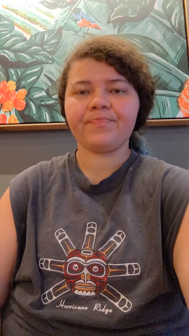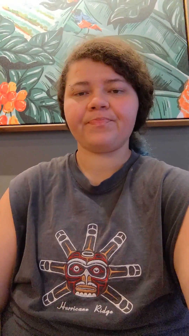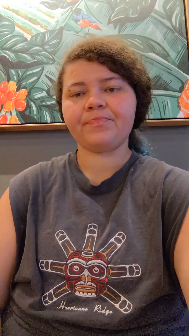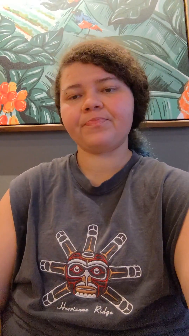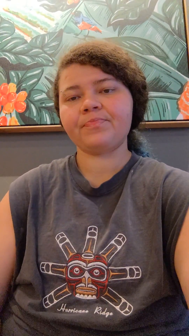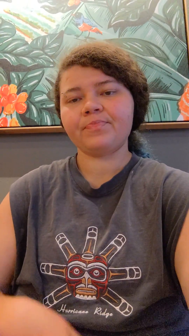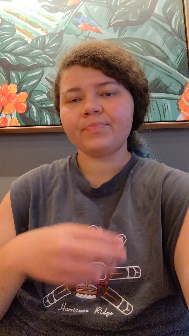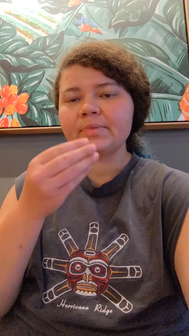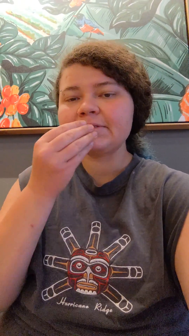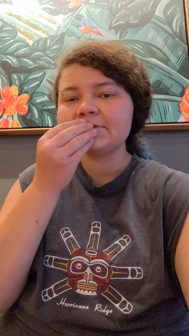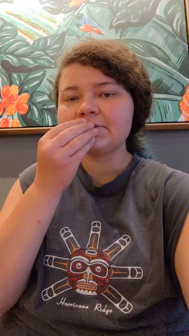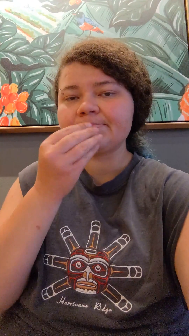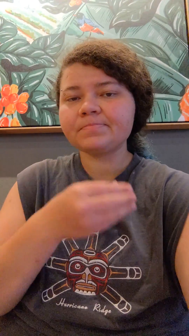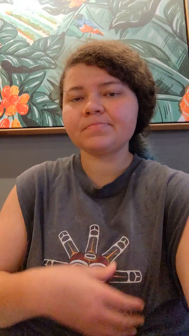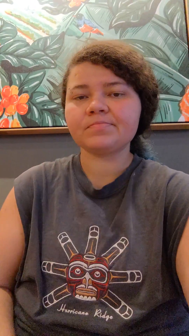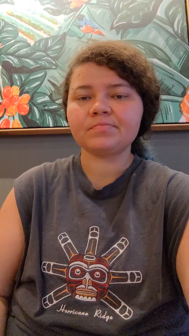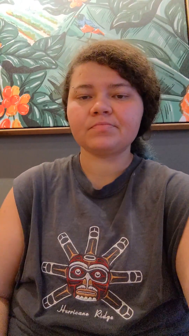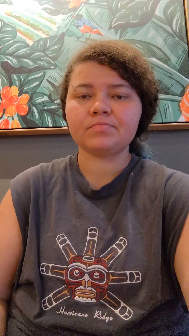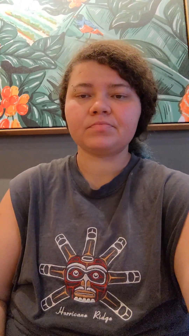eat